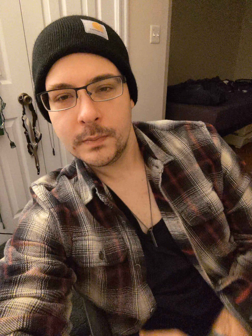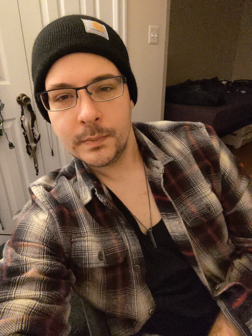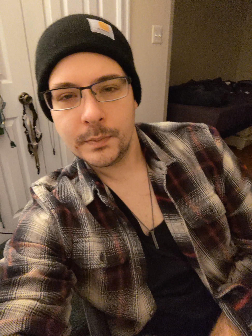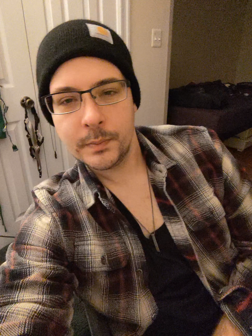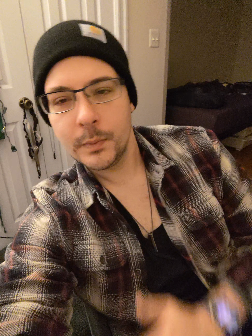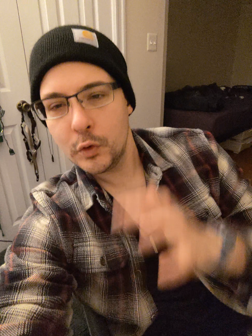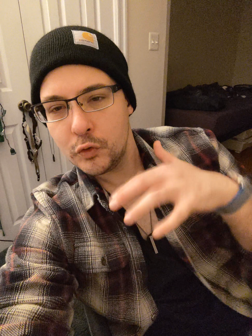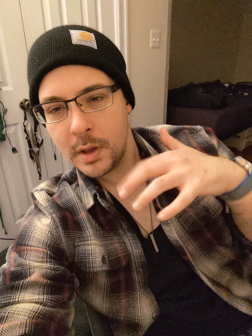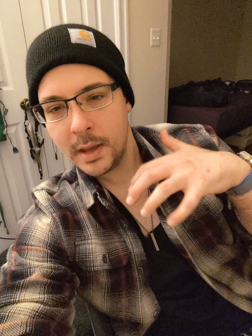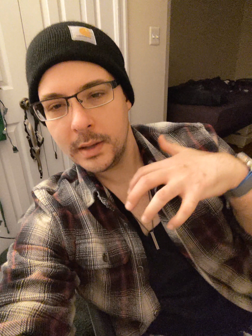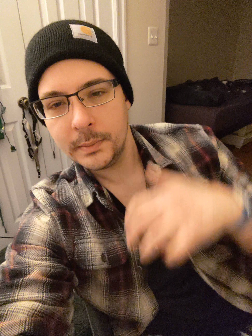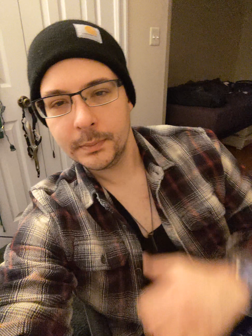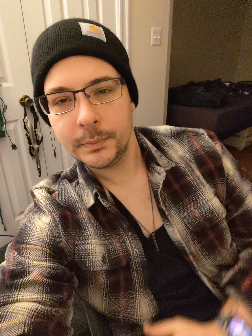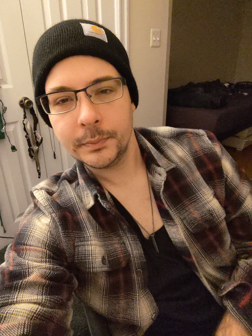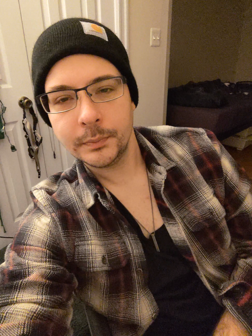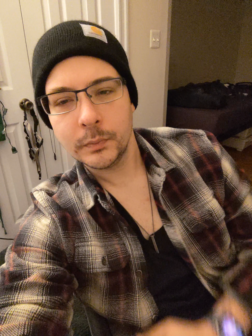rain